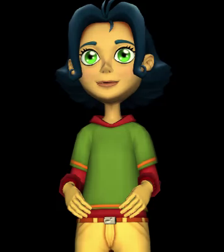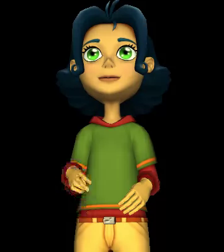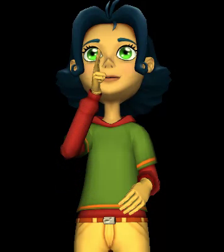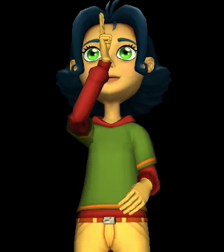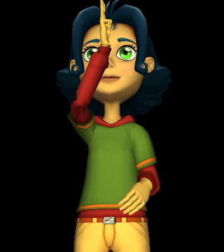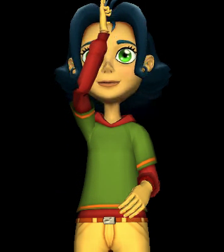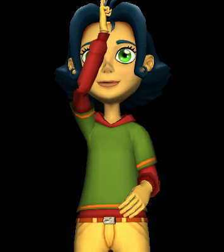غبي